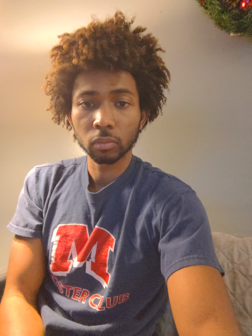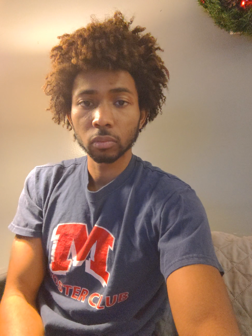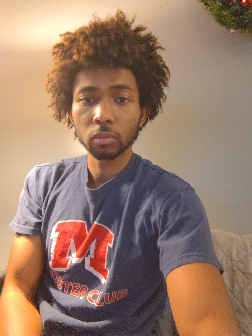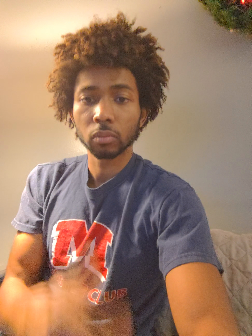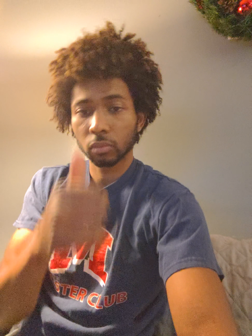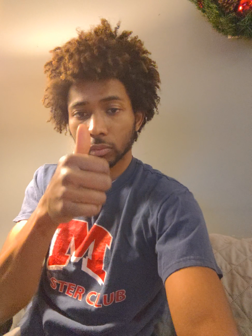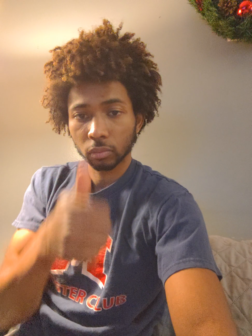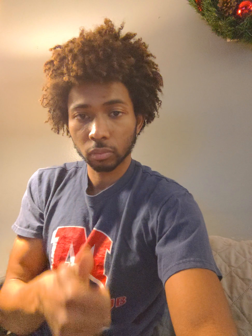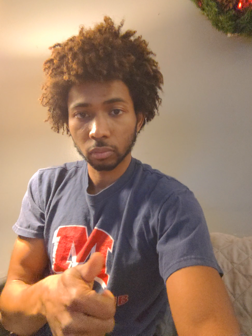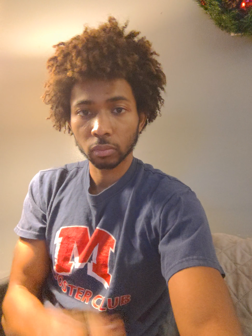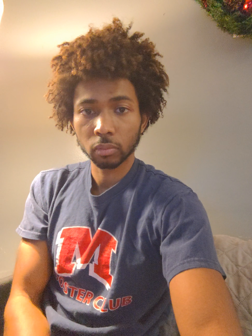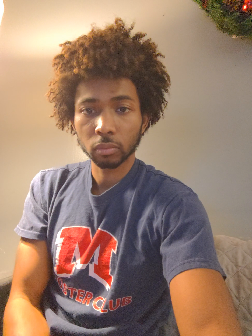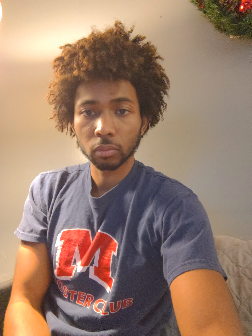every